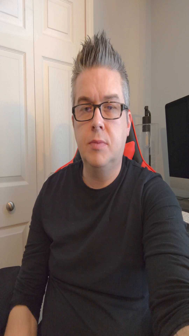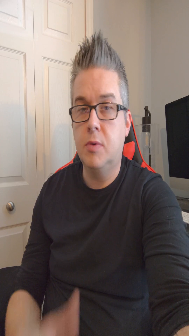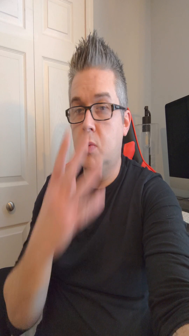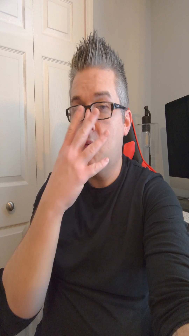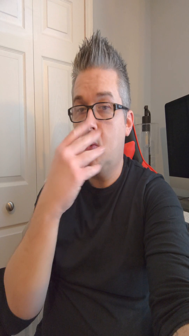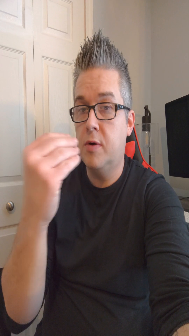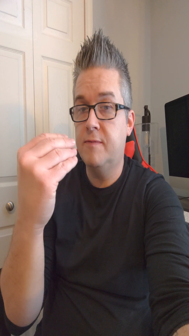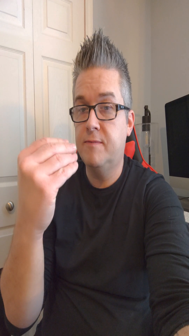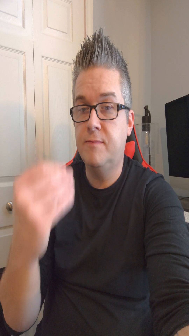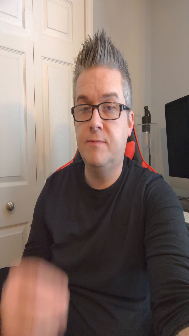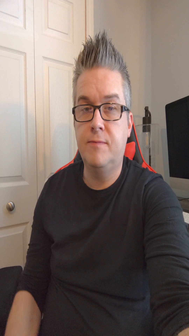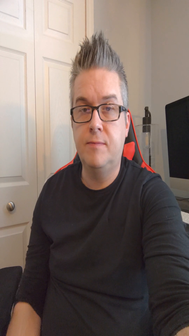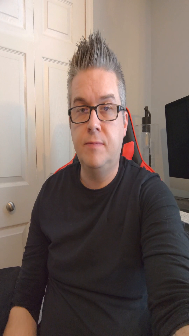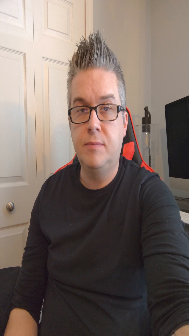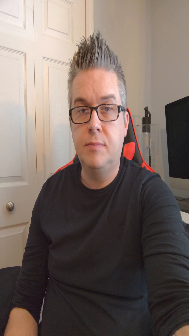wolf